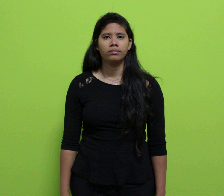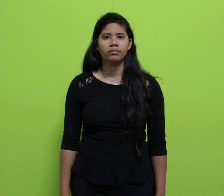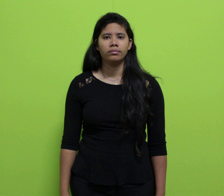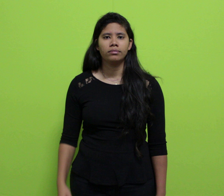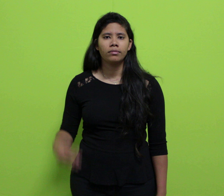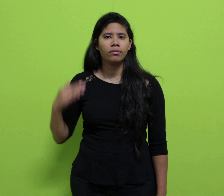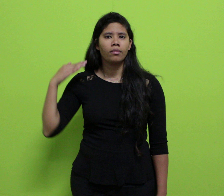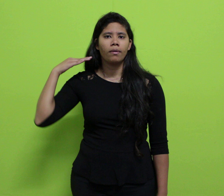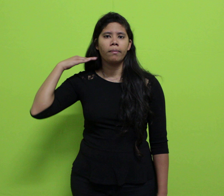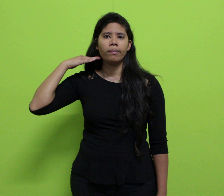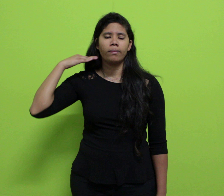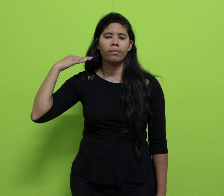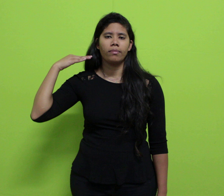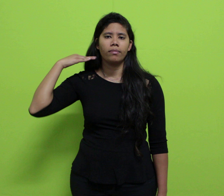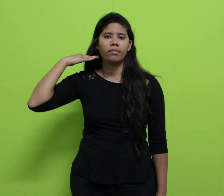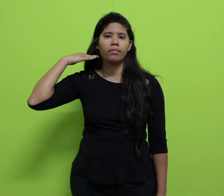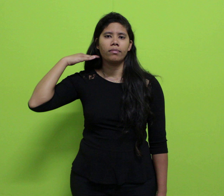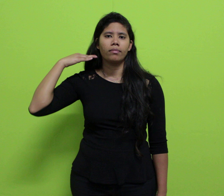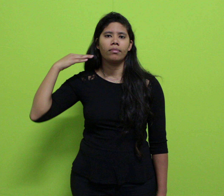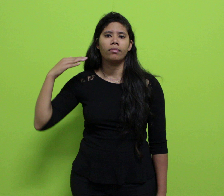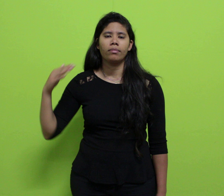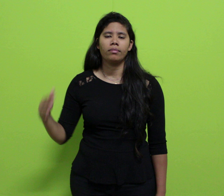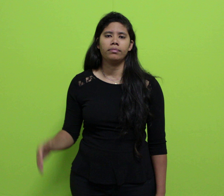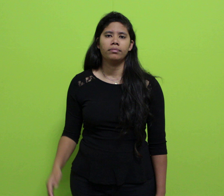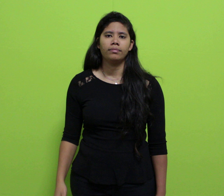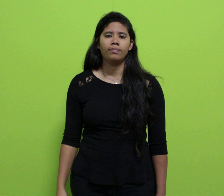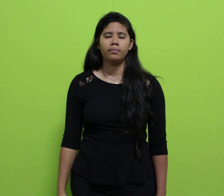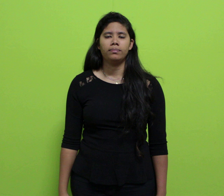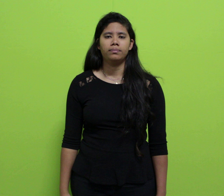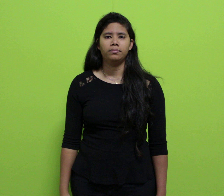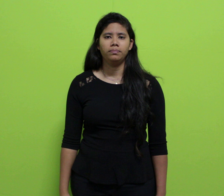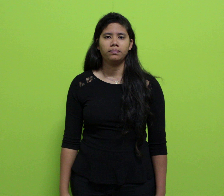banco